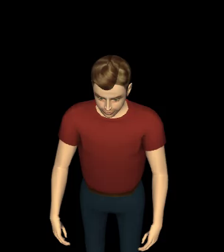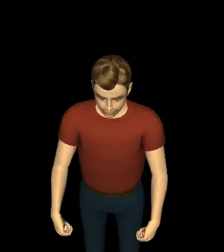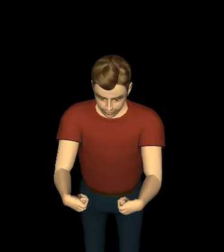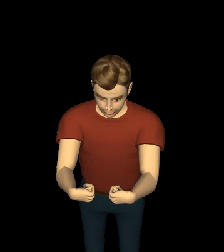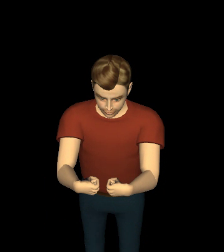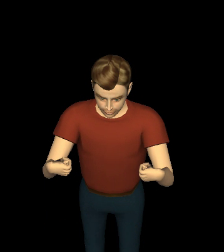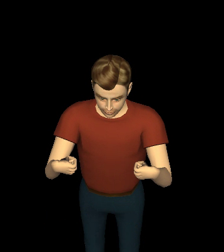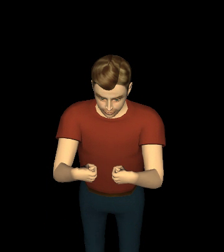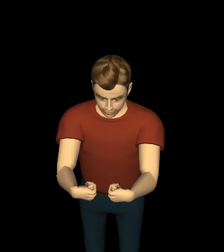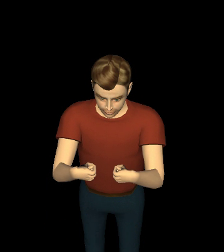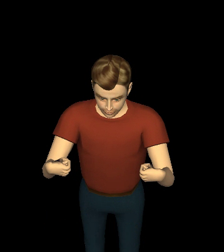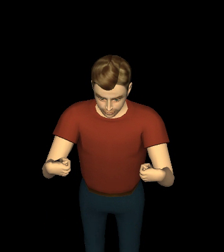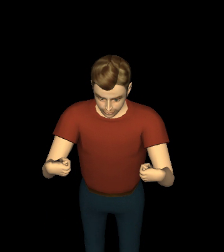خزانة